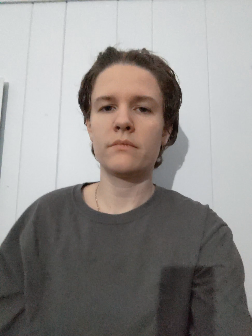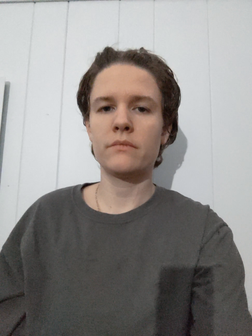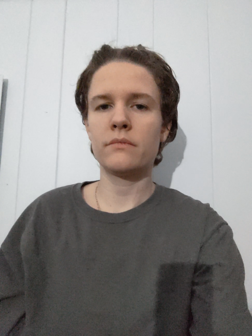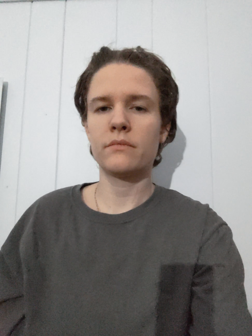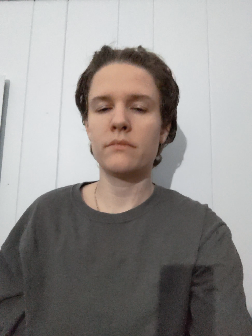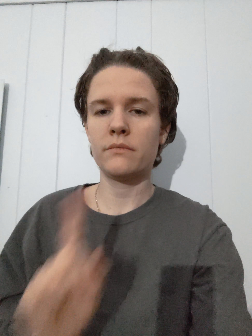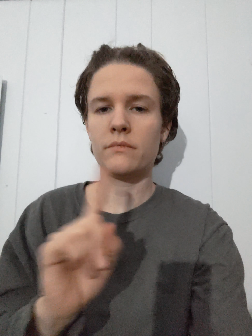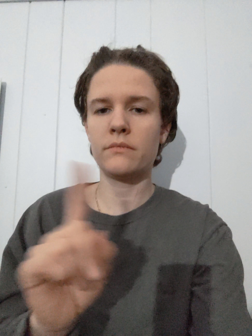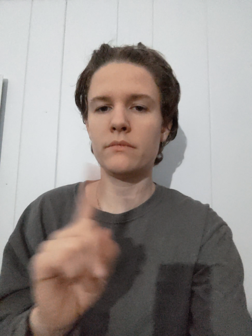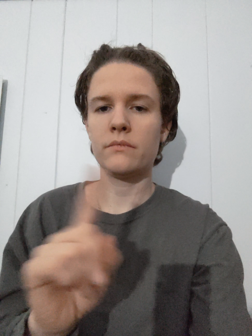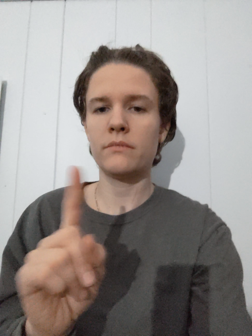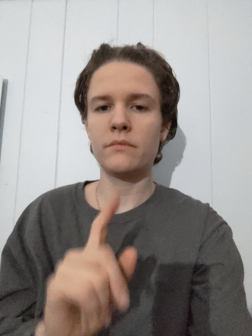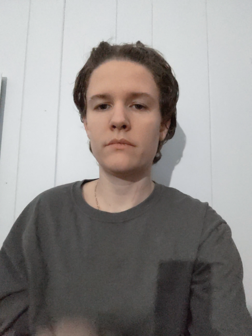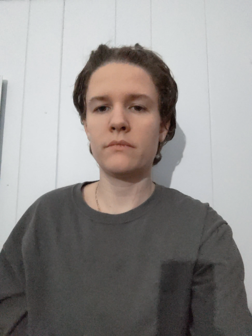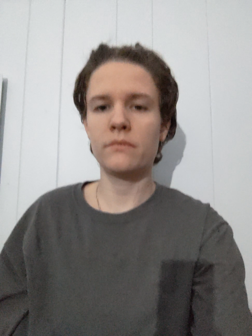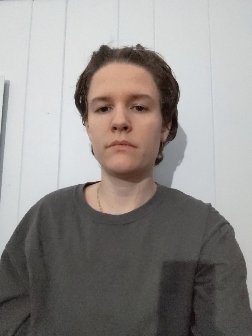where